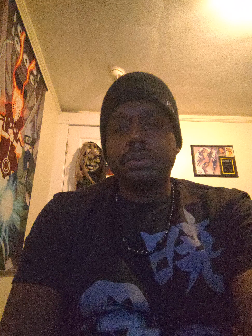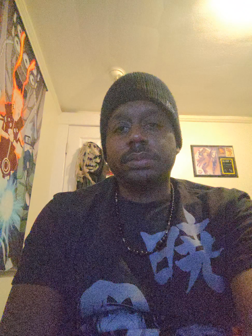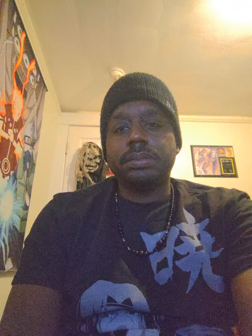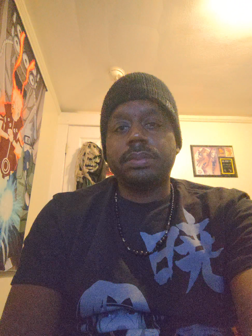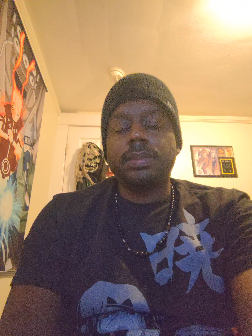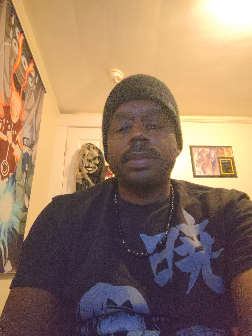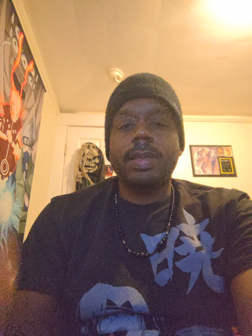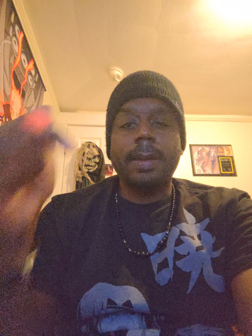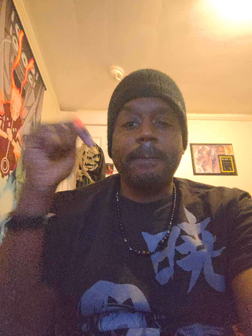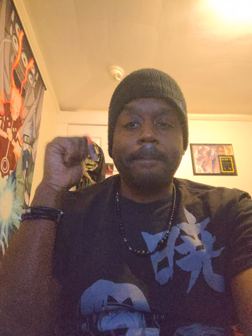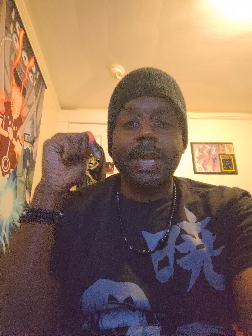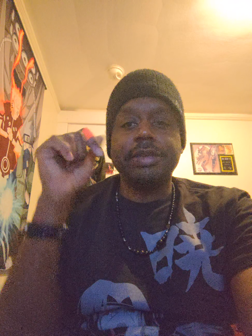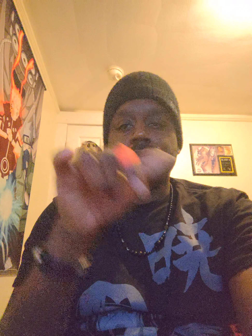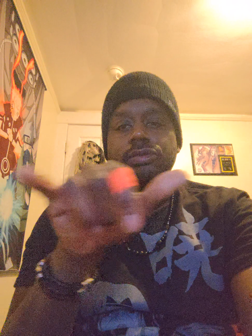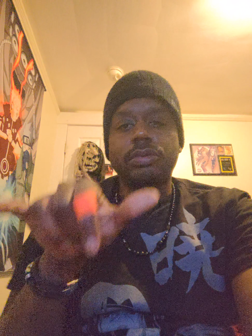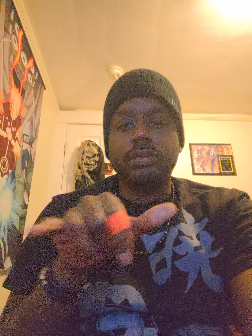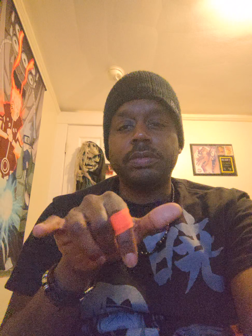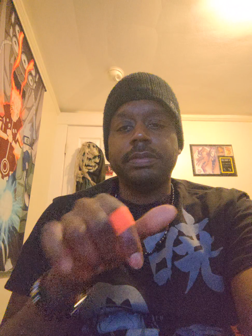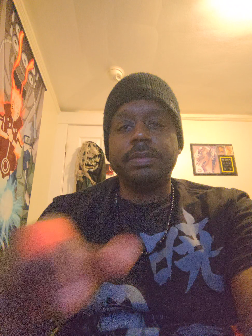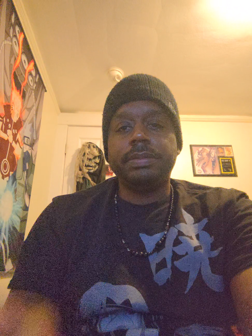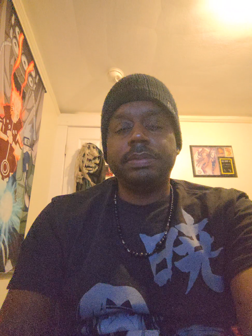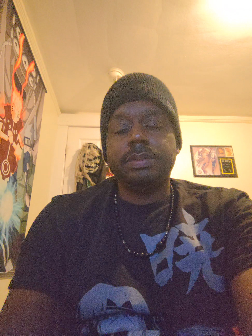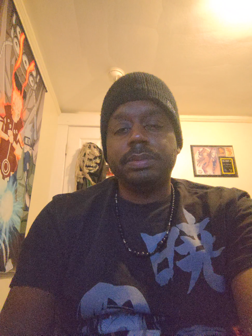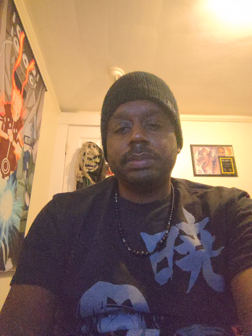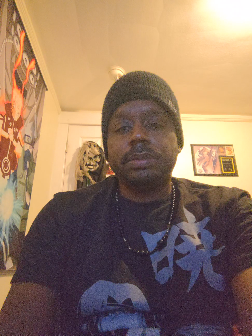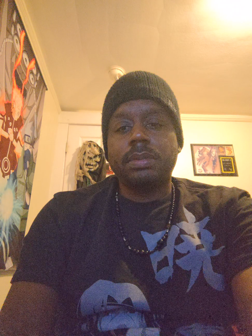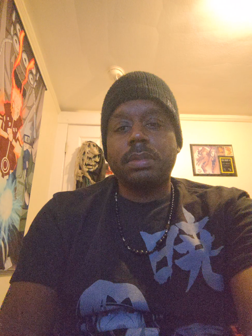backyard